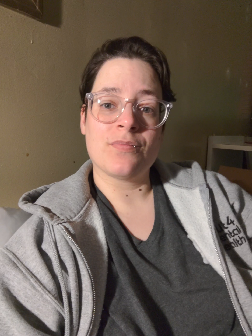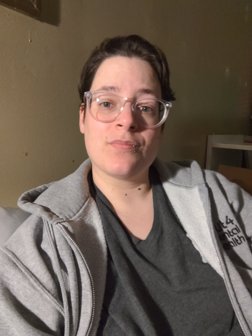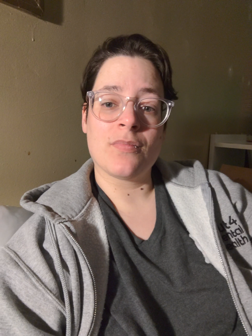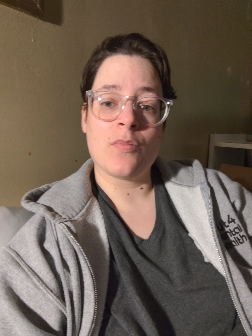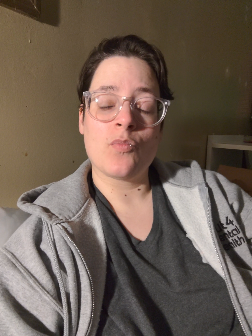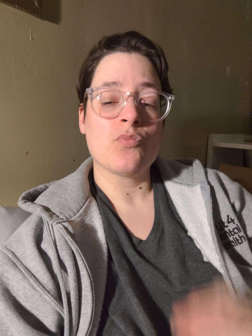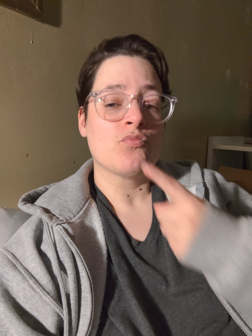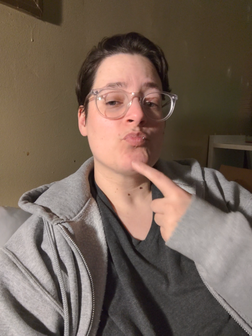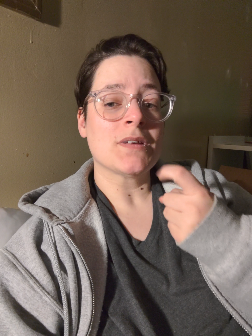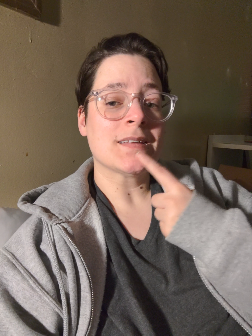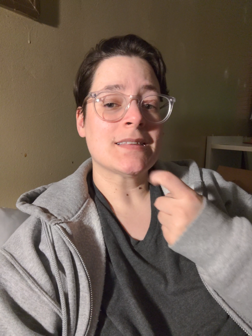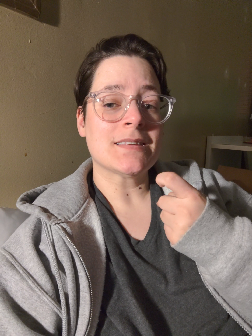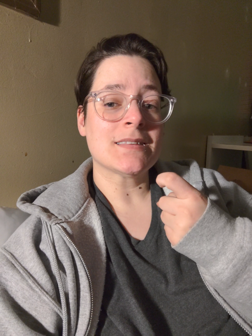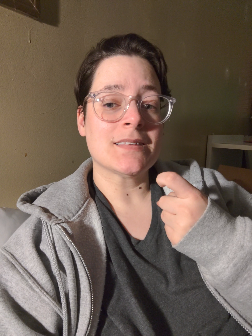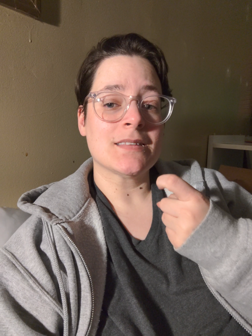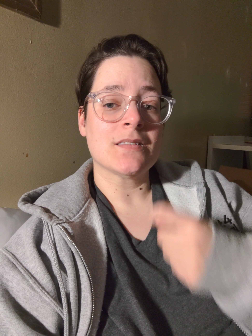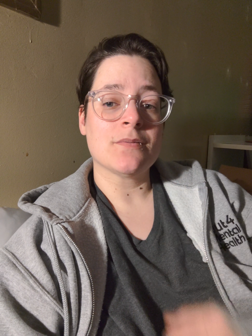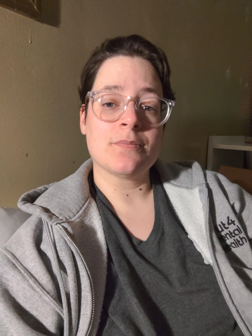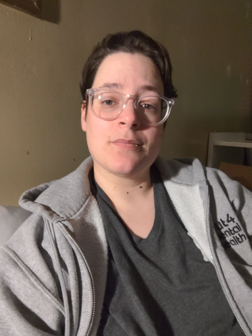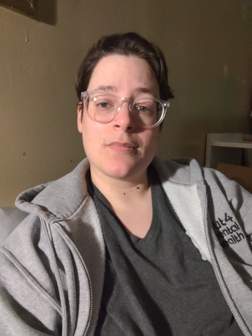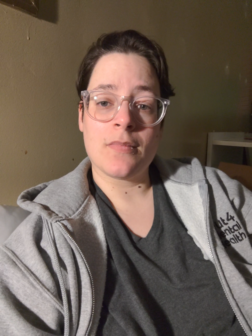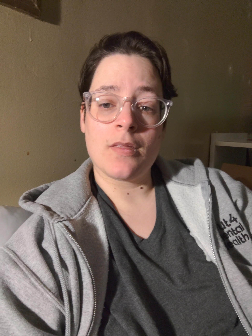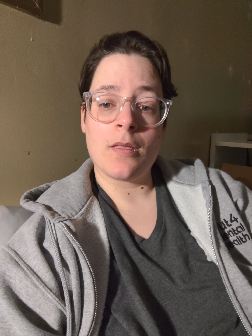red